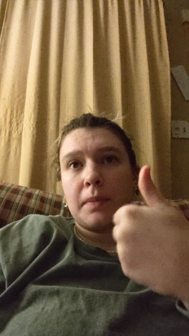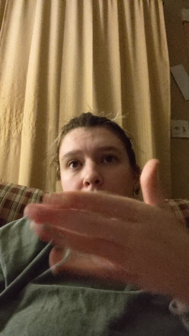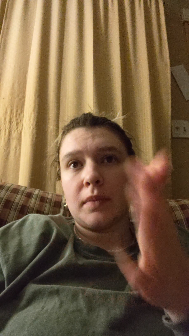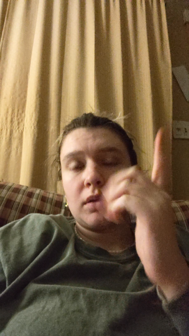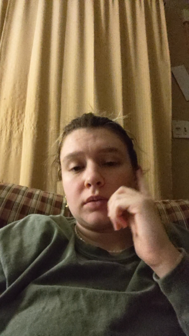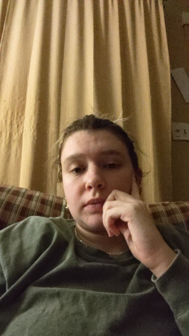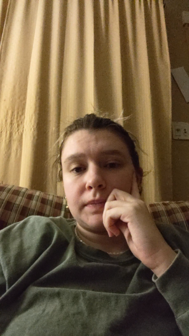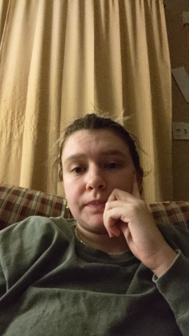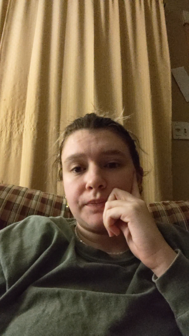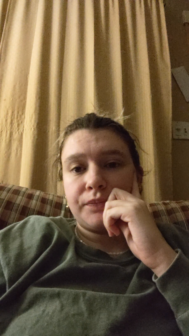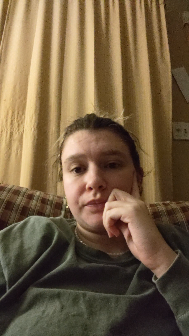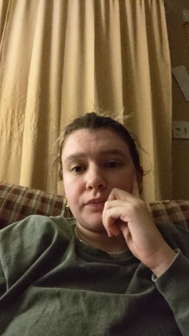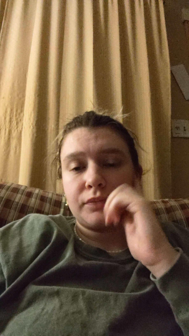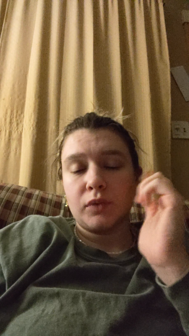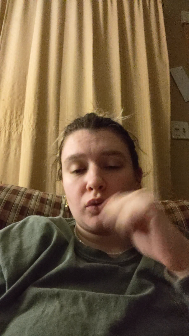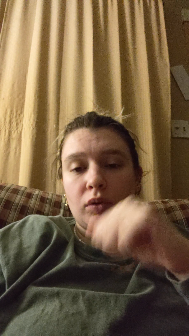rock